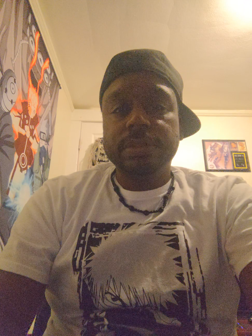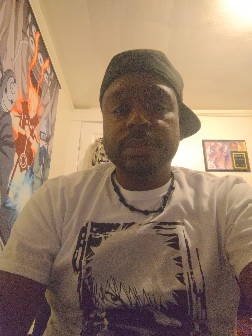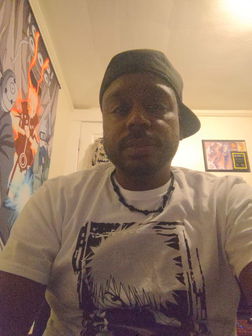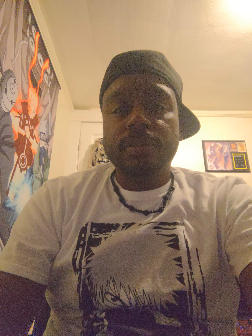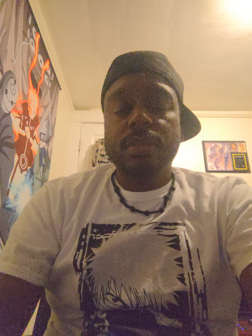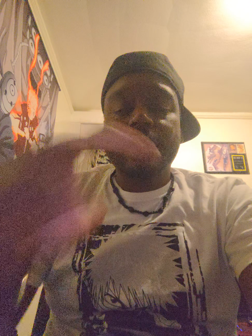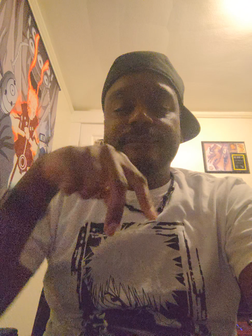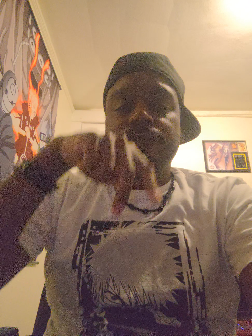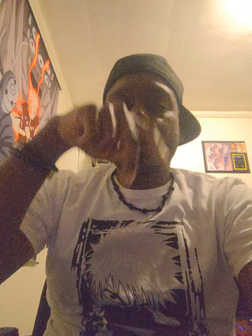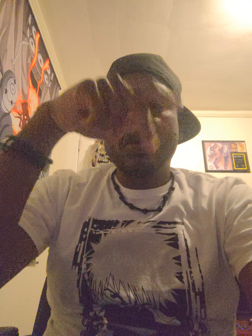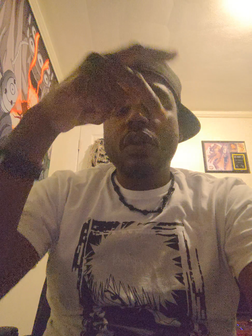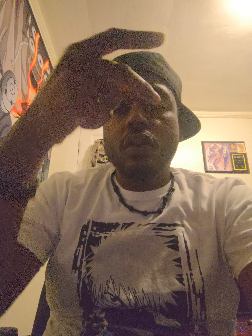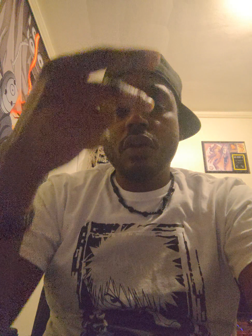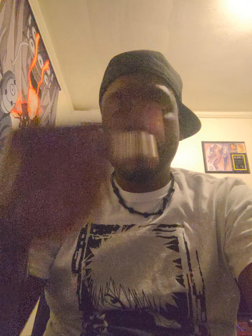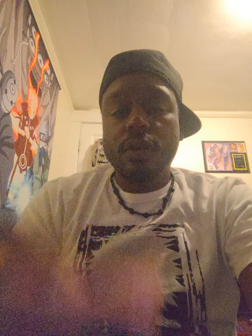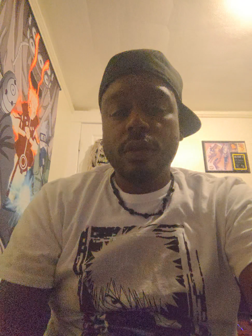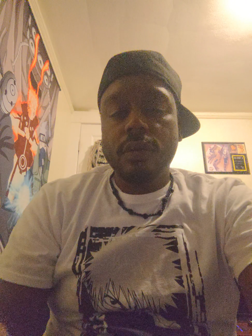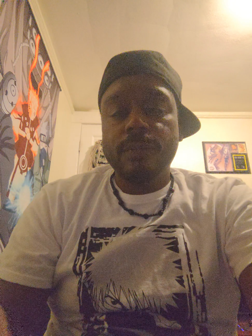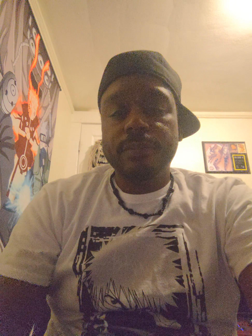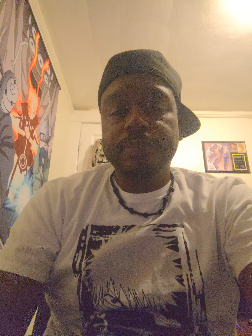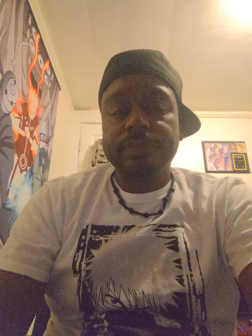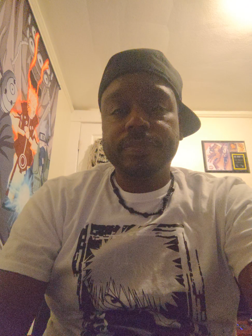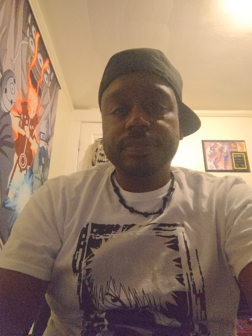fall